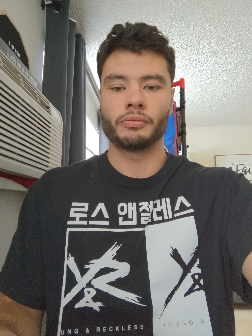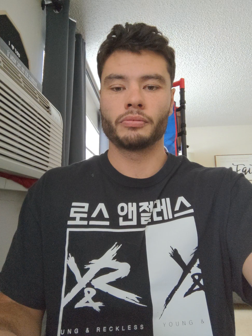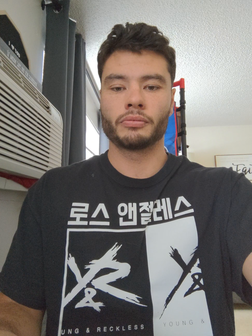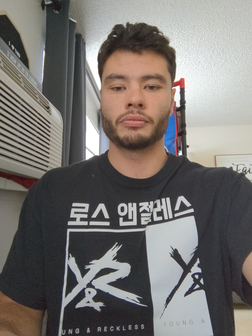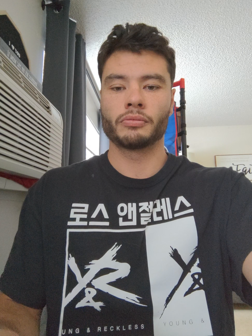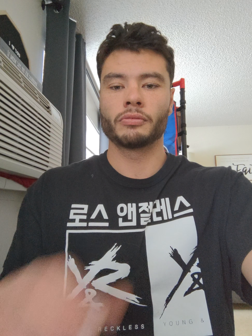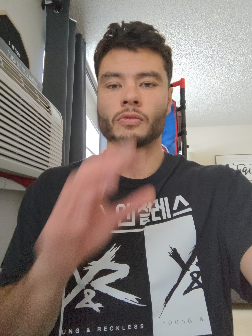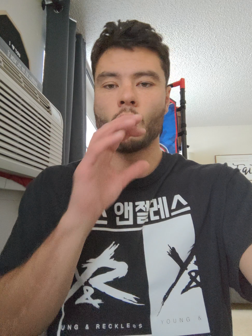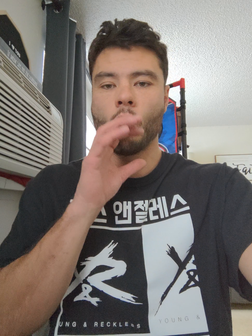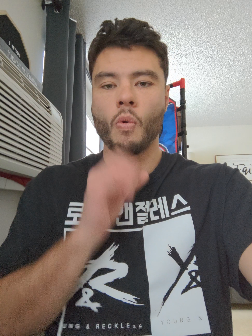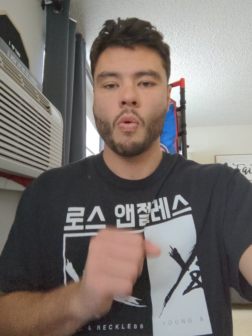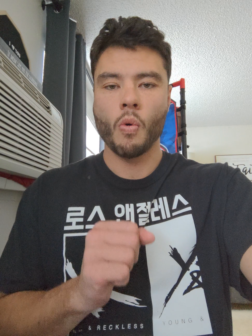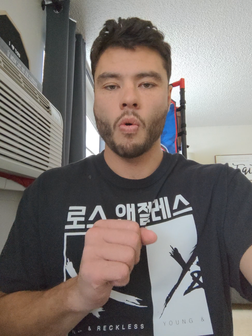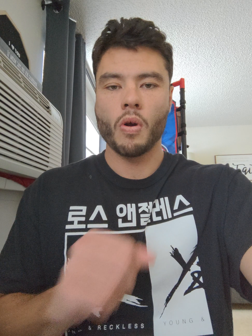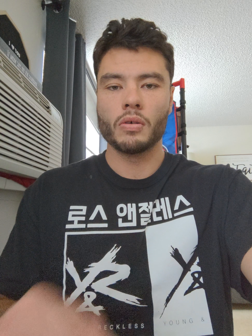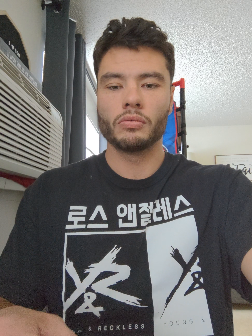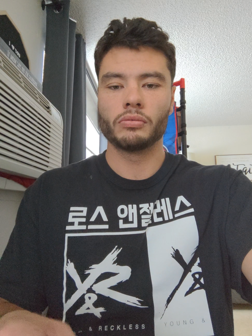old